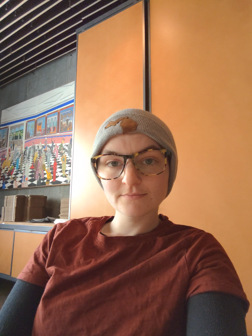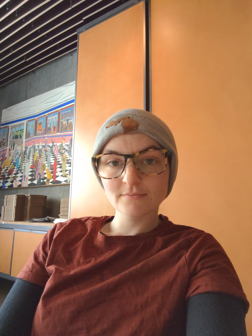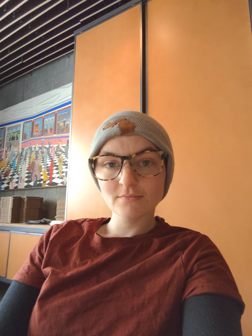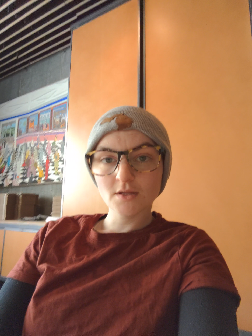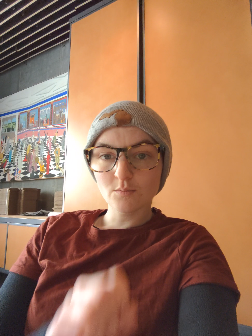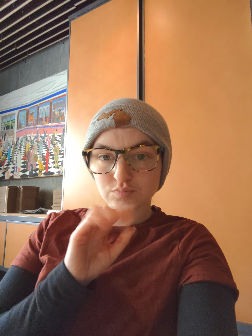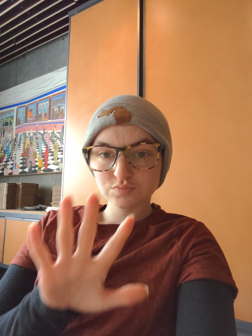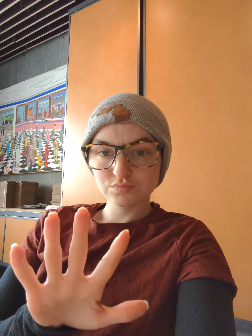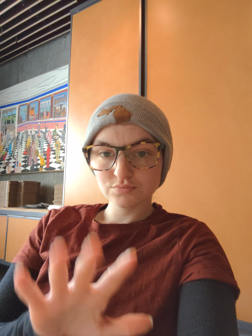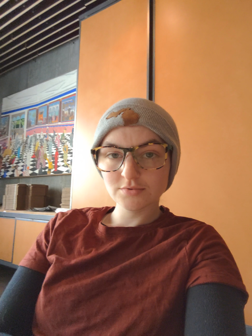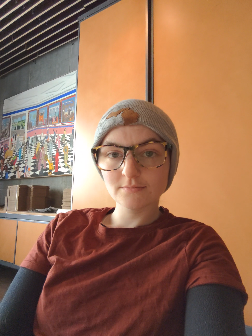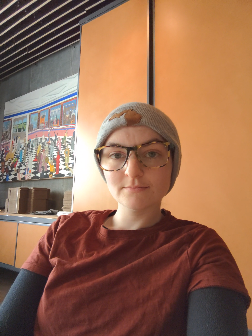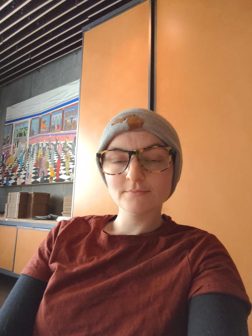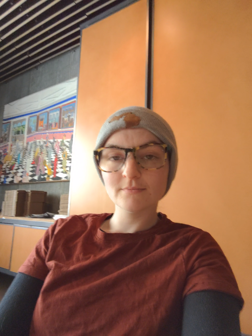blow